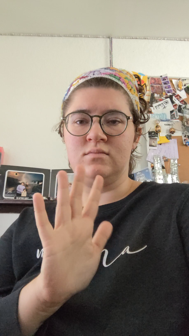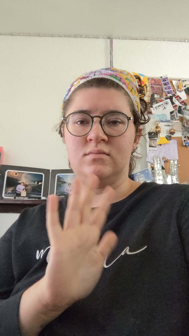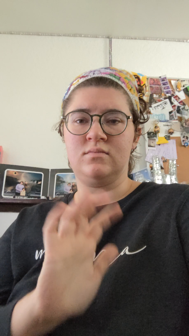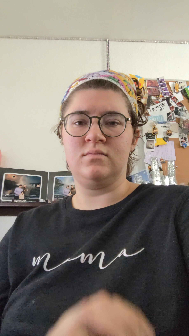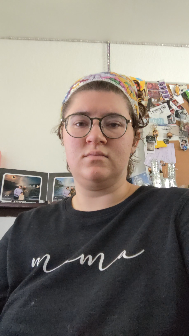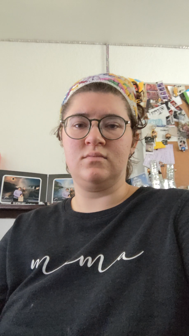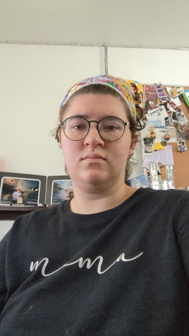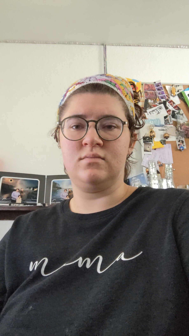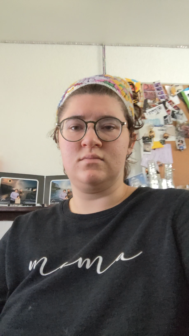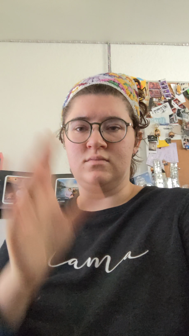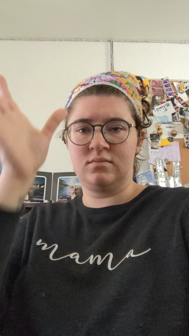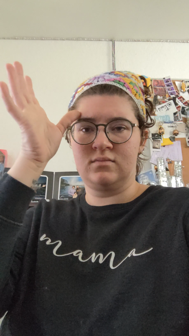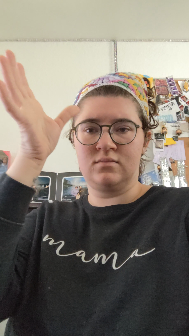daddy